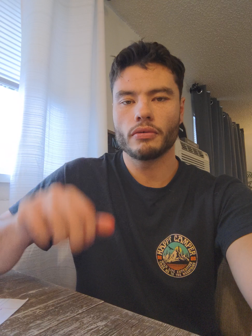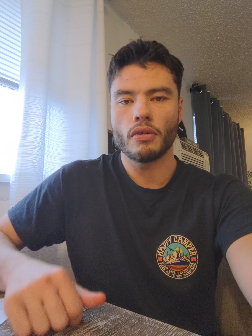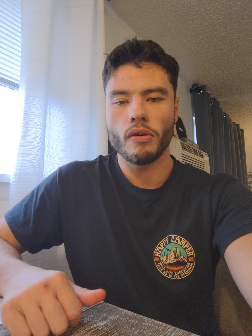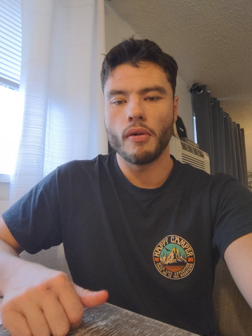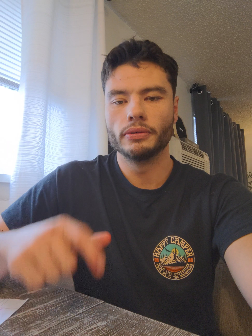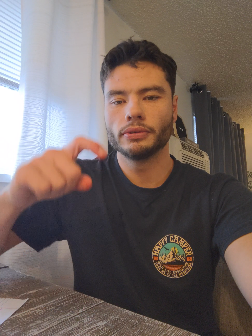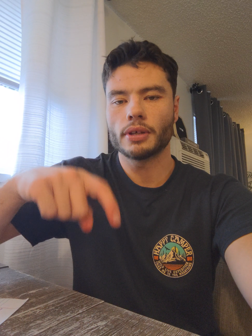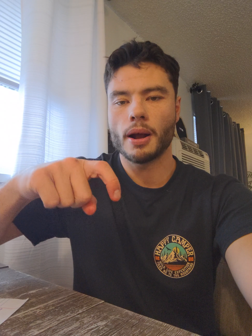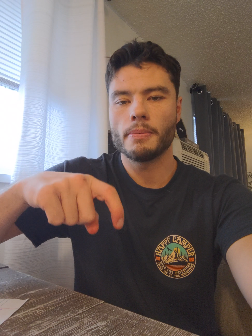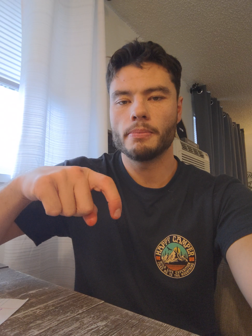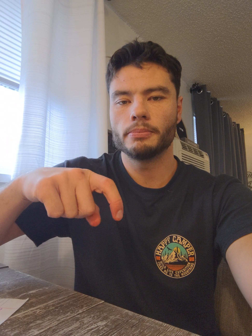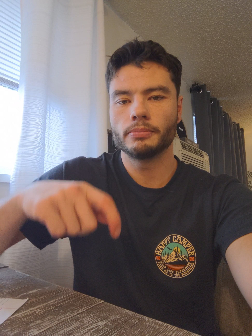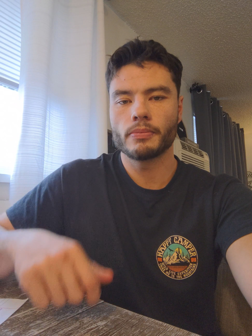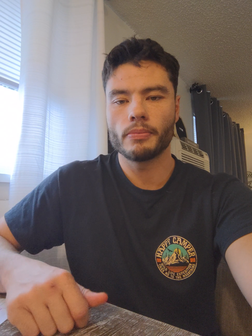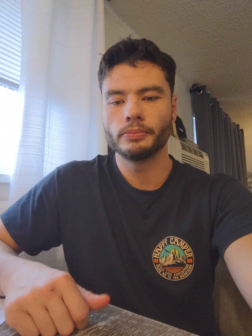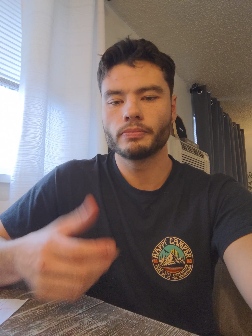time